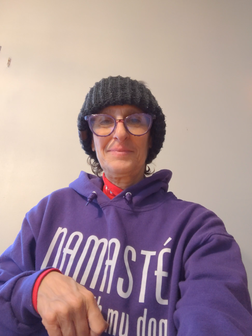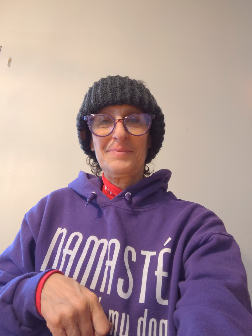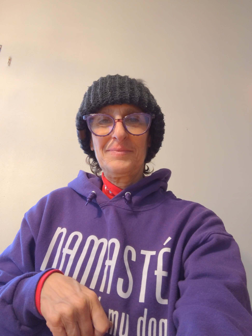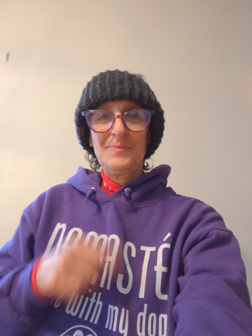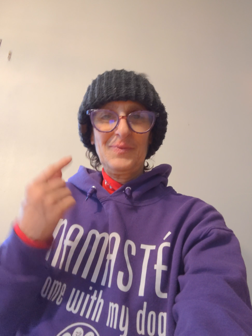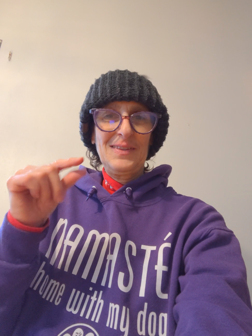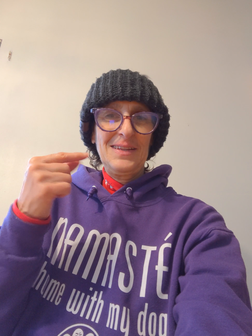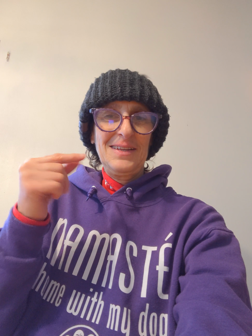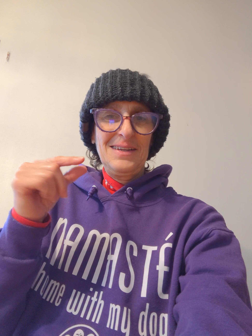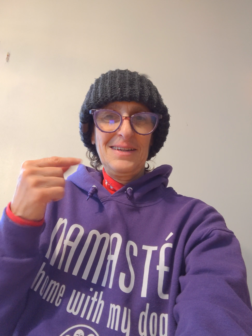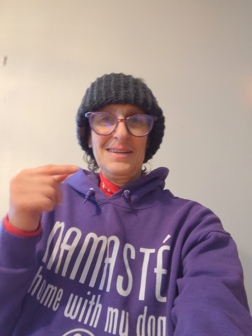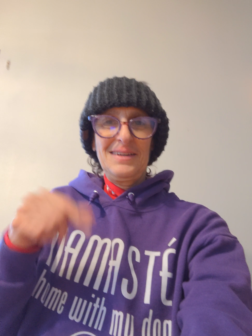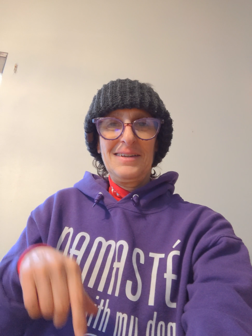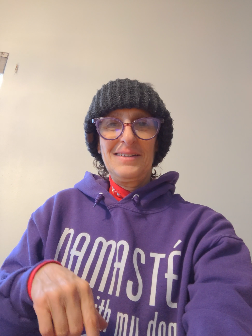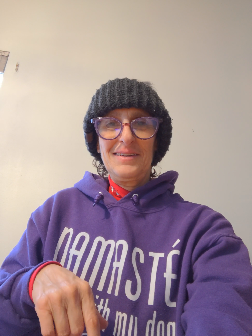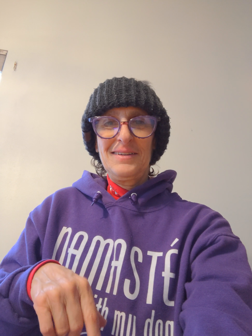green